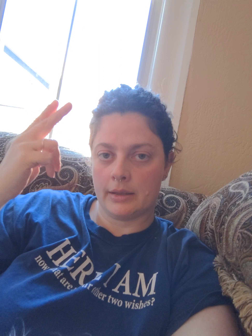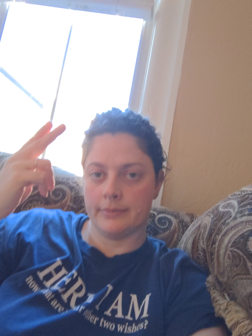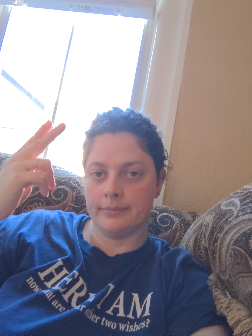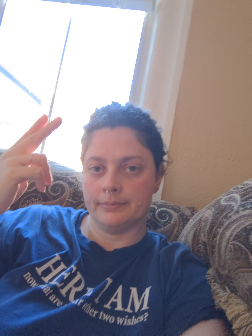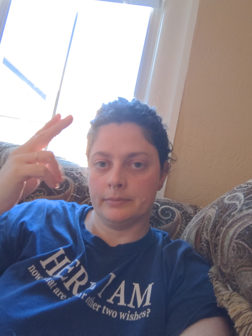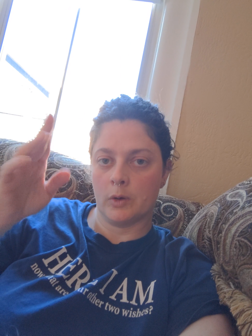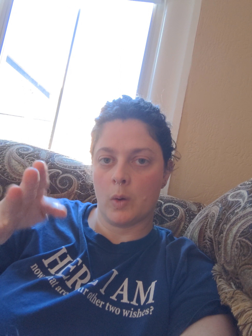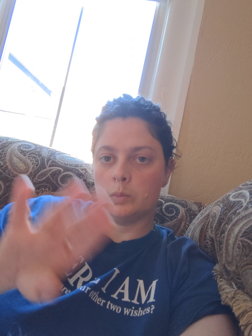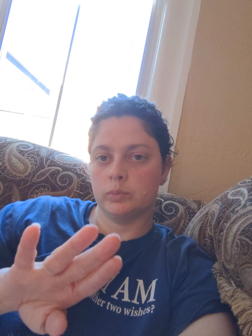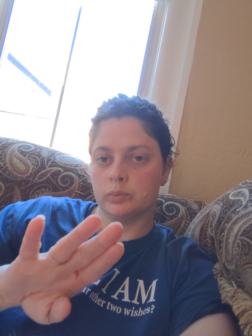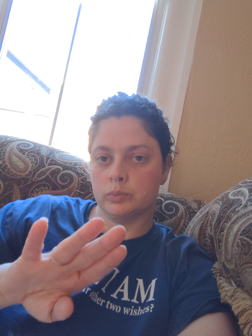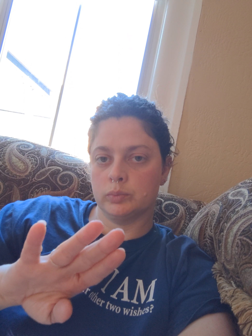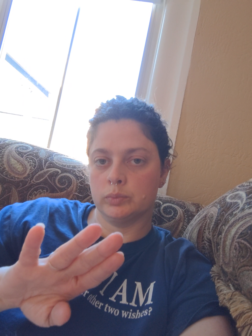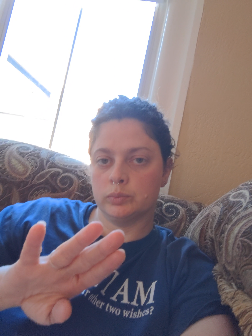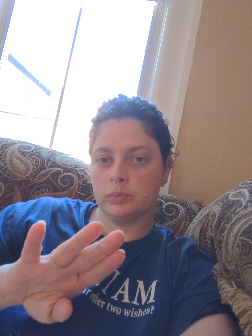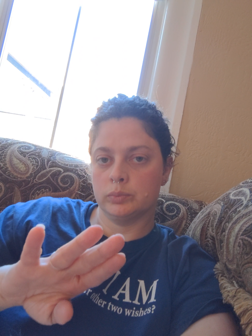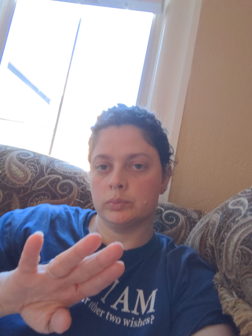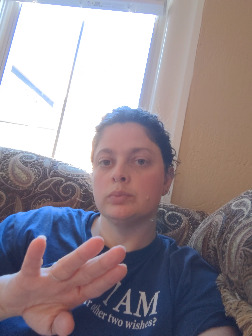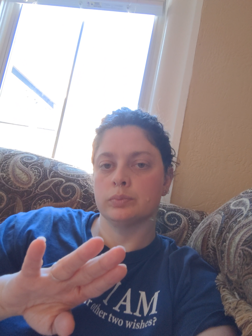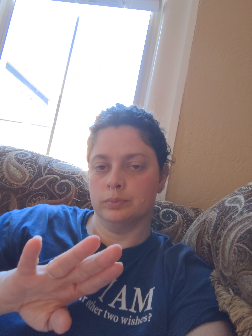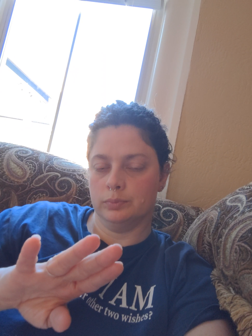close